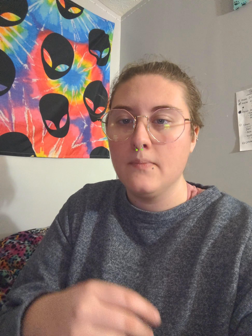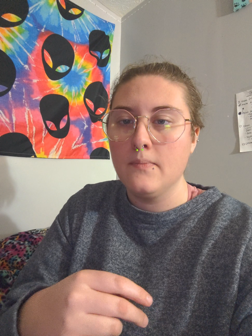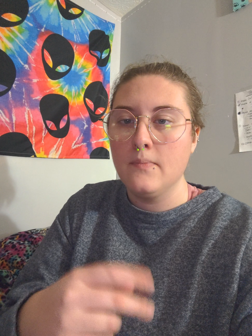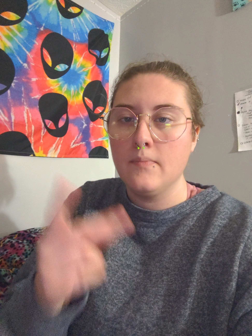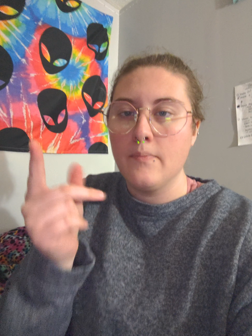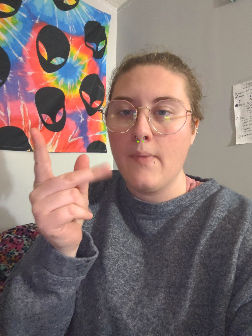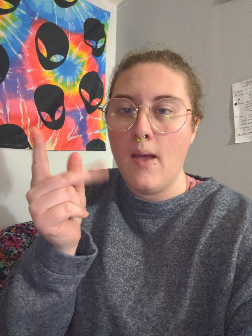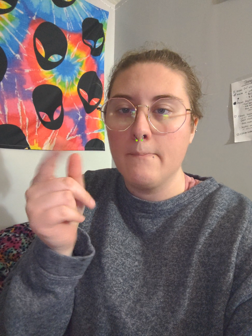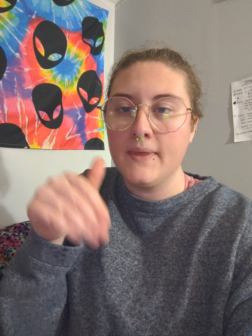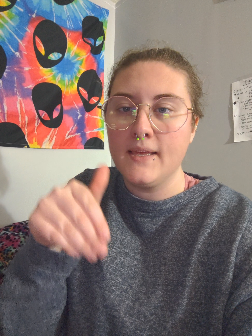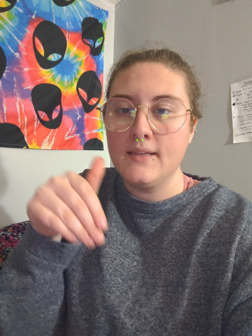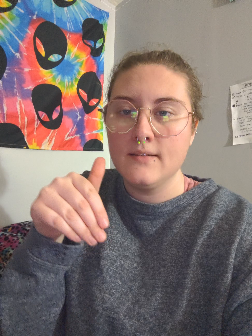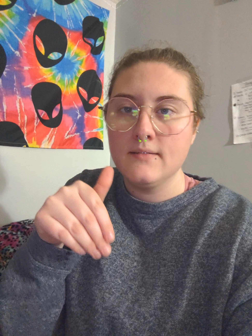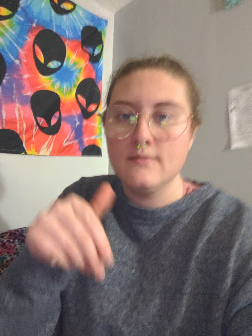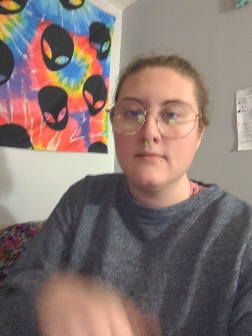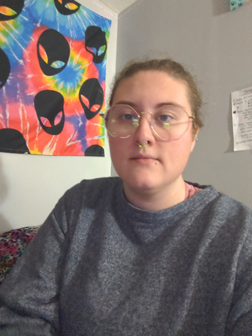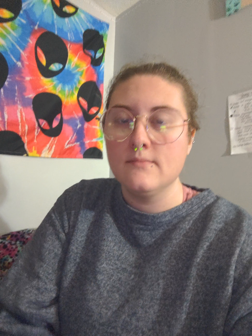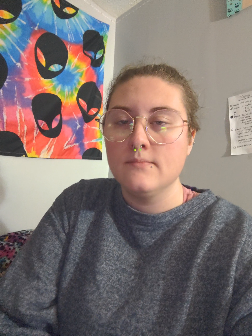puppy